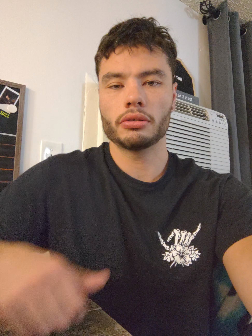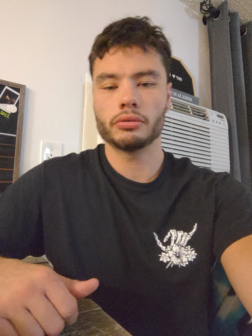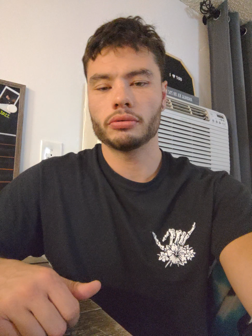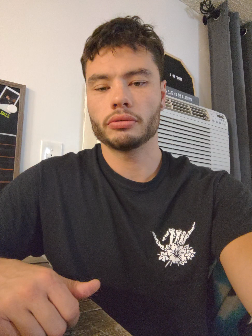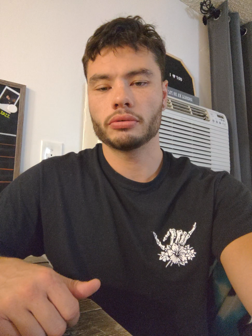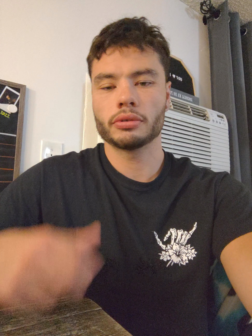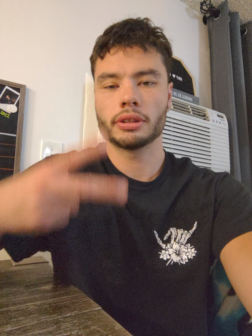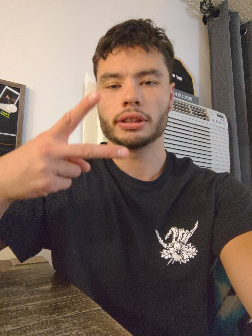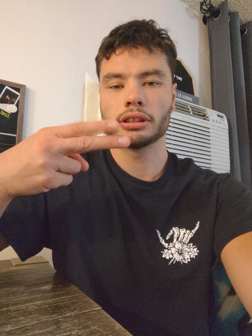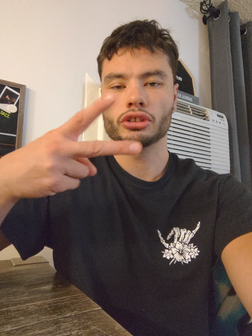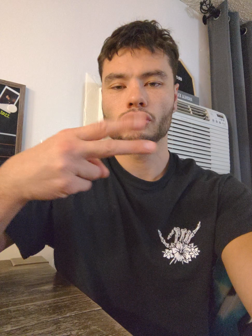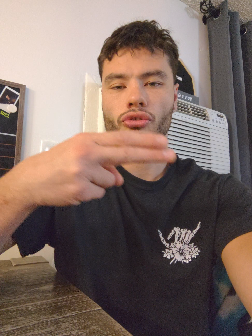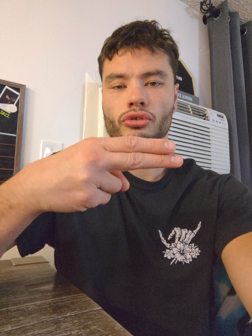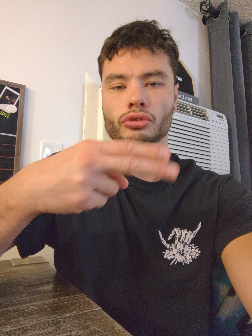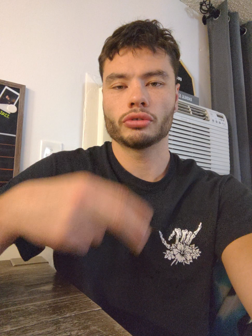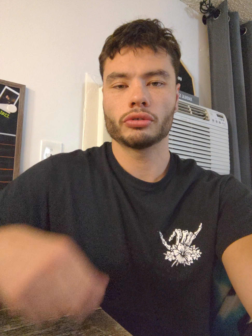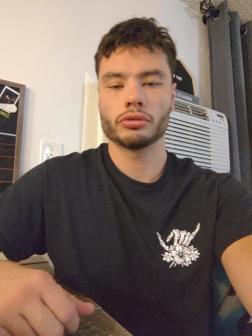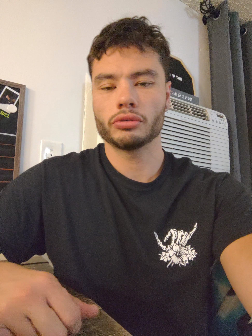scissors